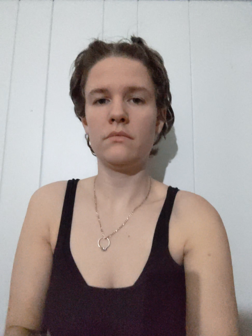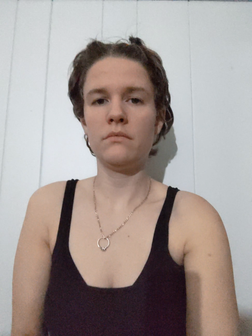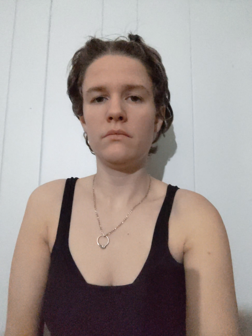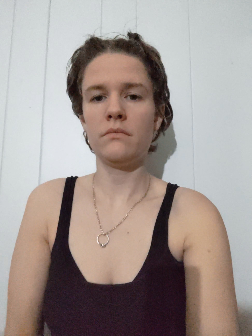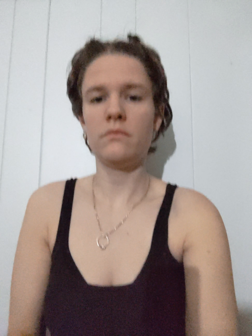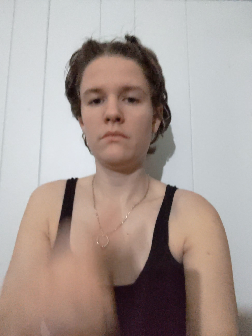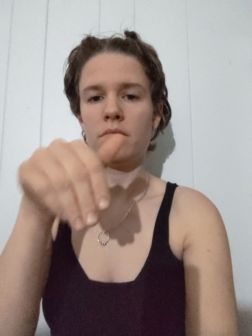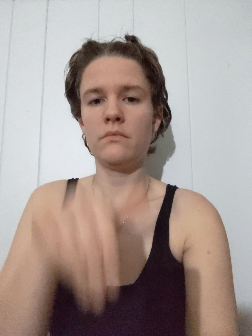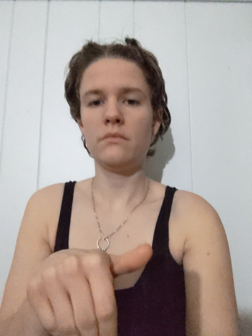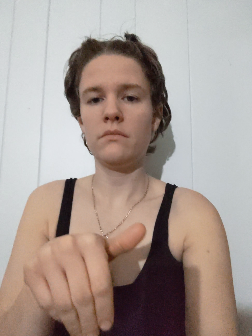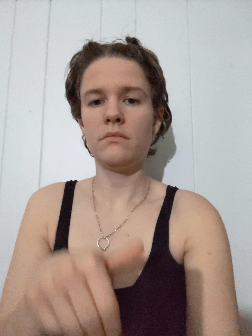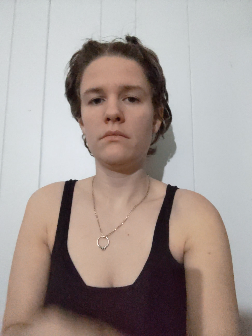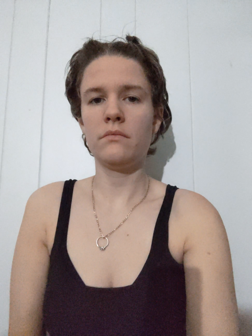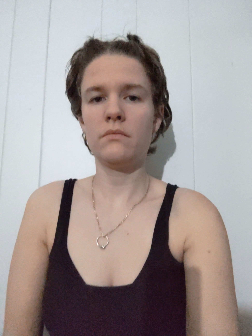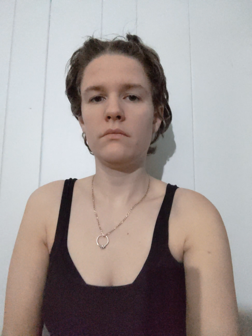night